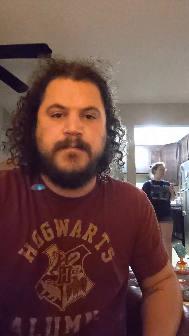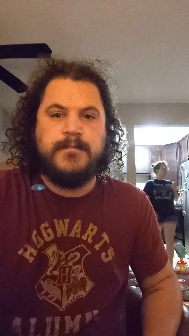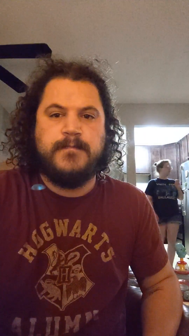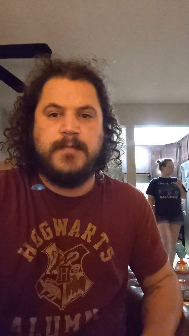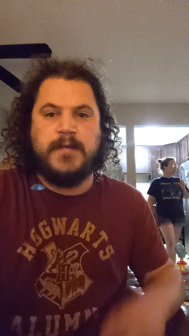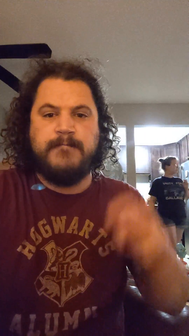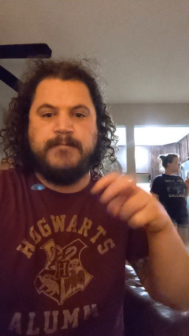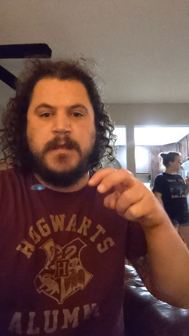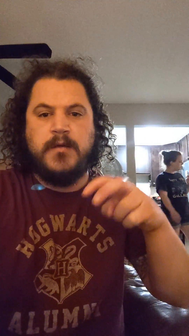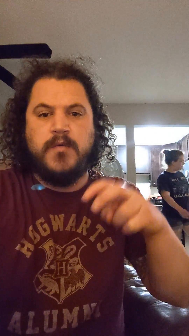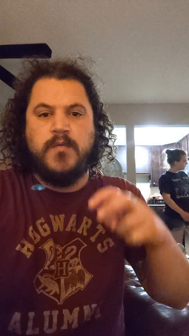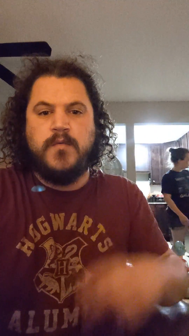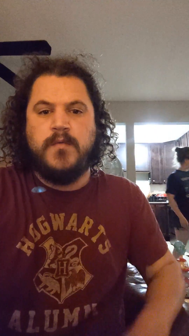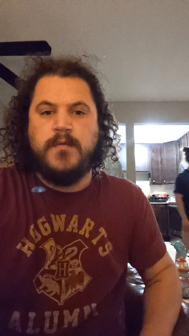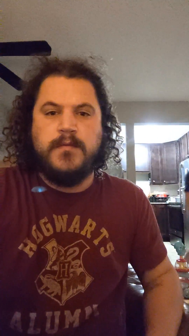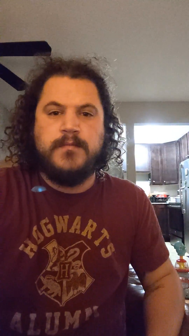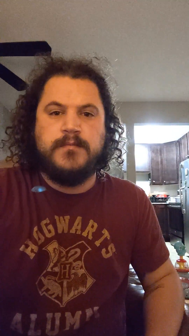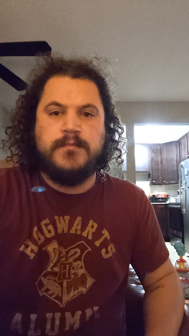potato